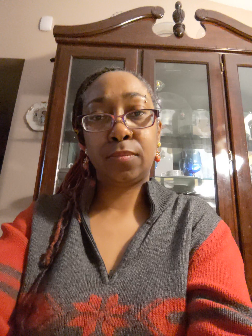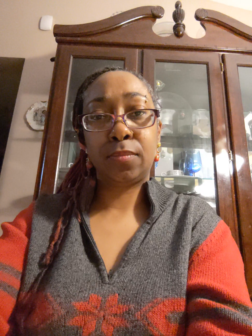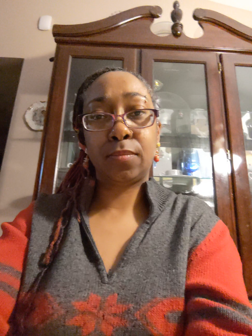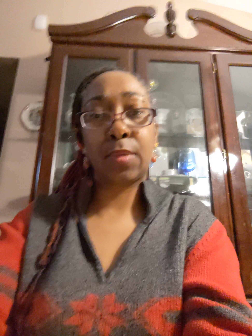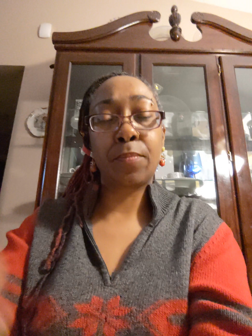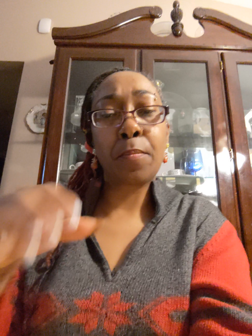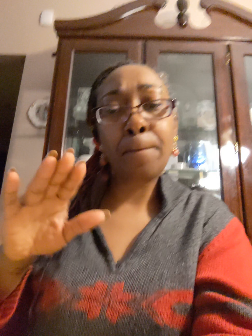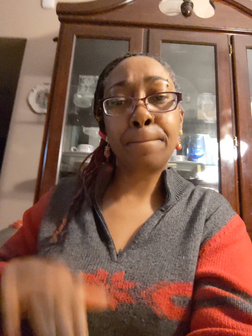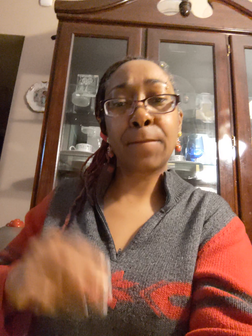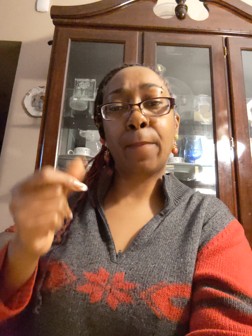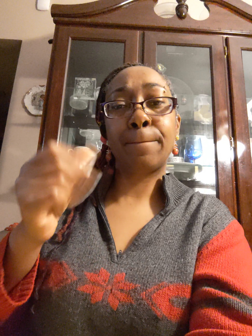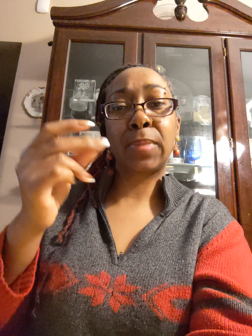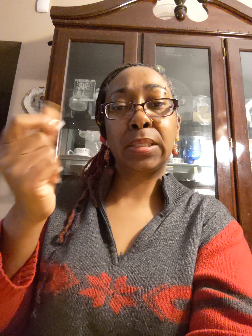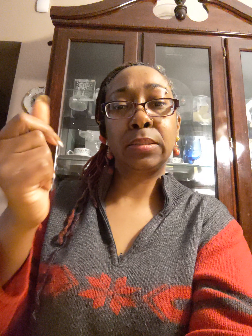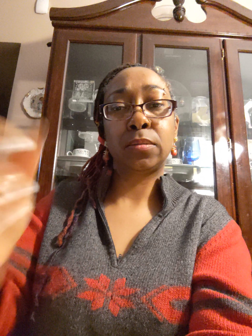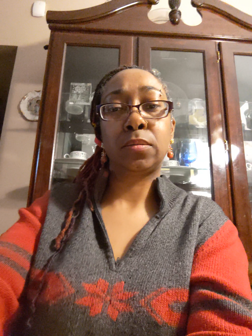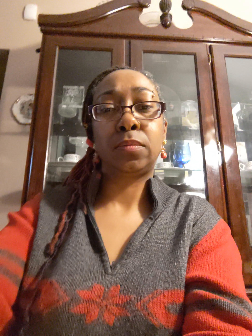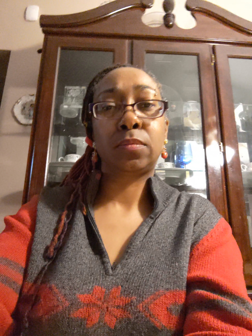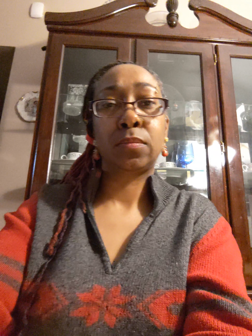puppy